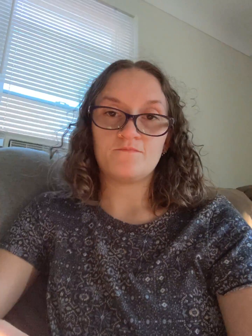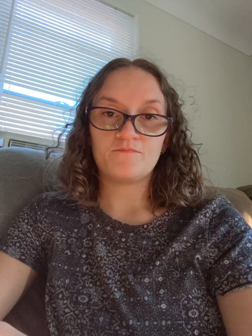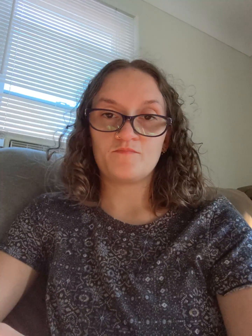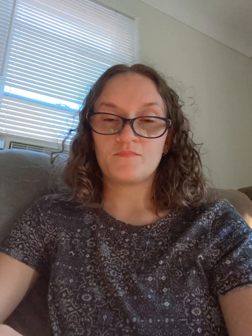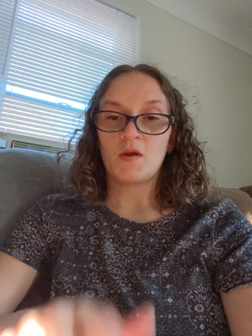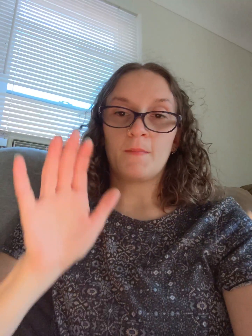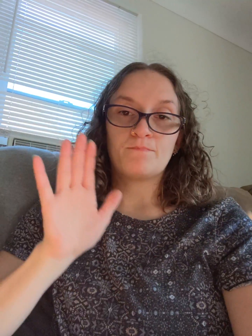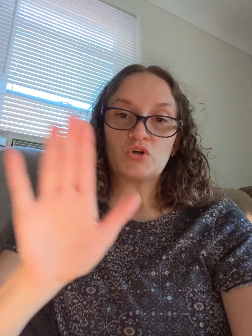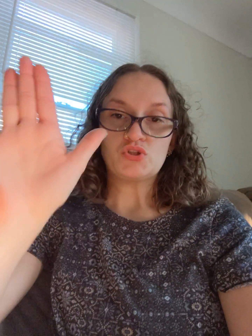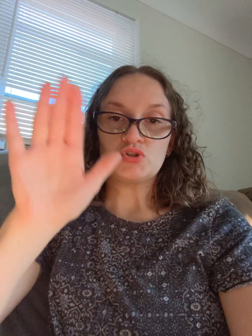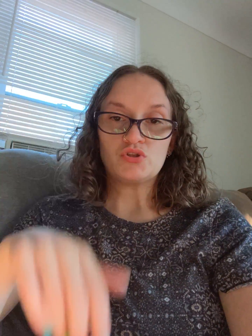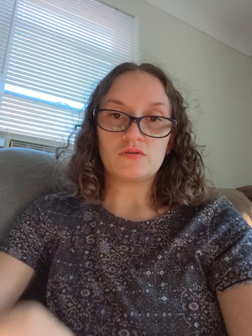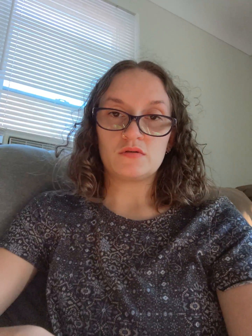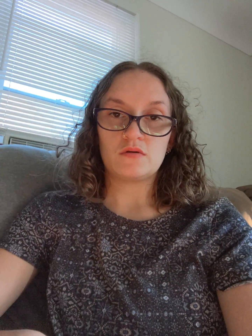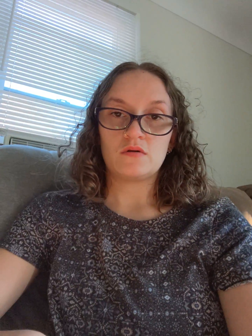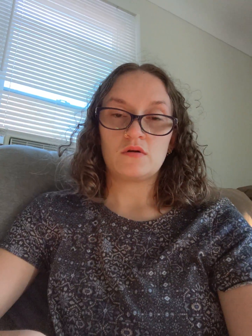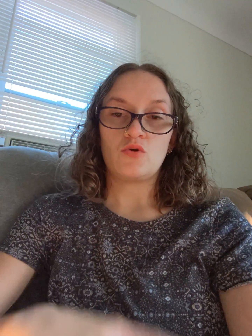push